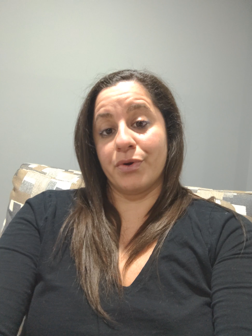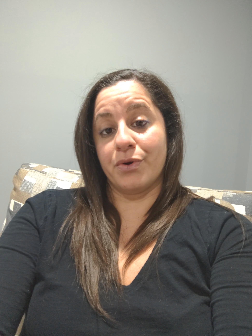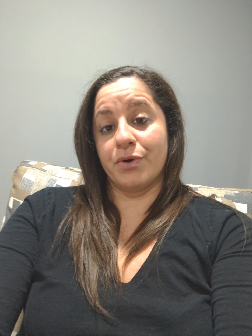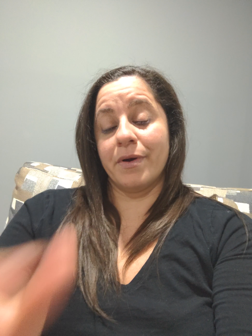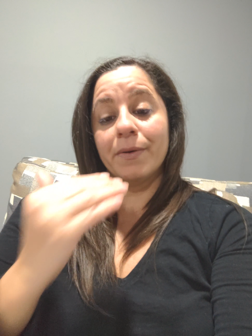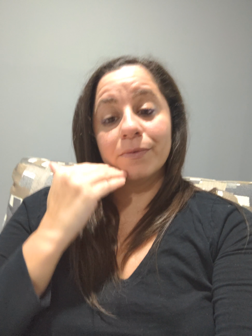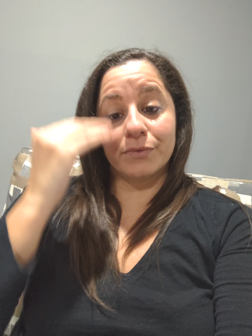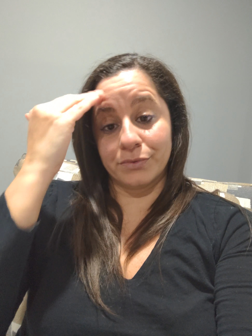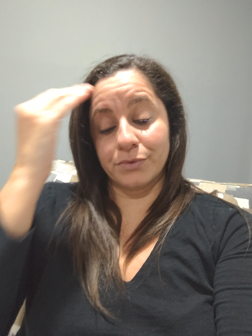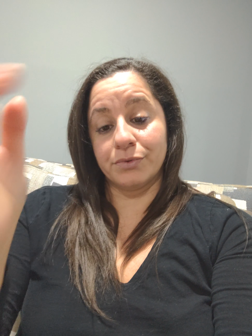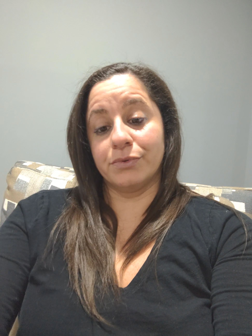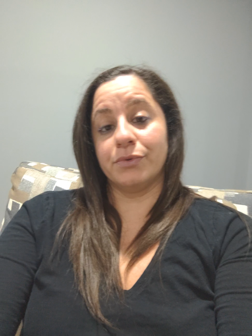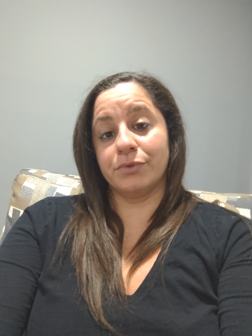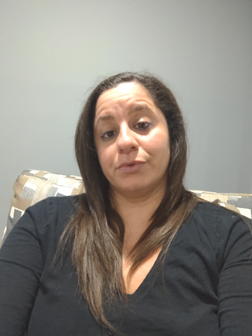head